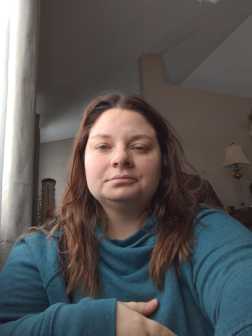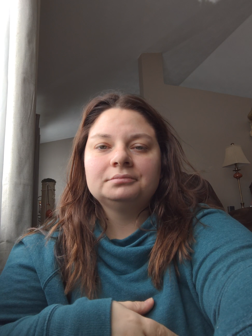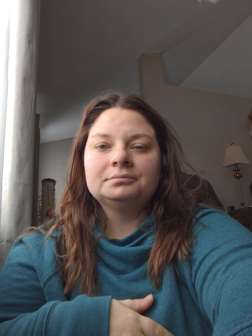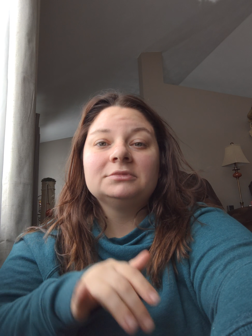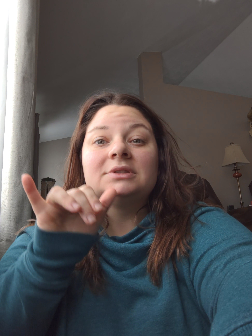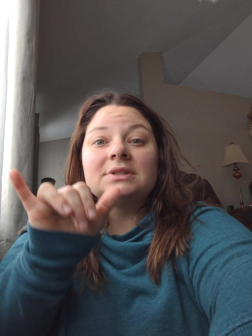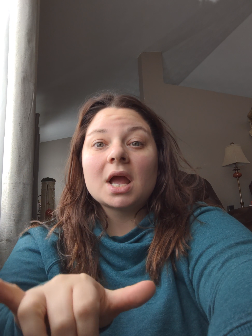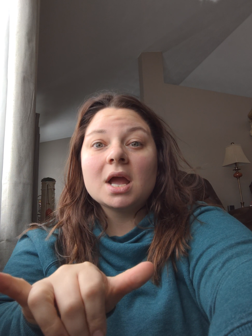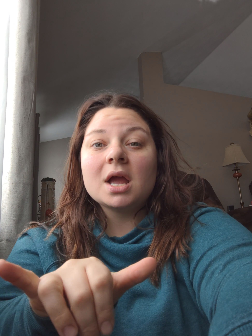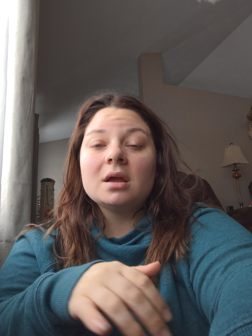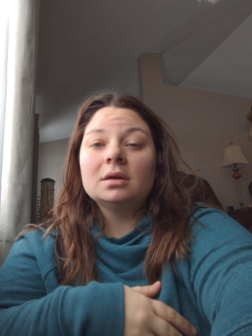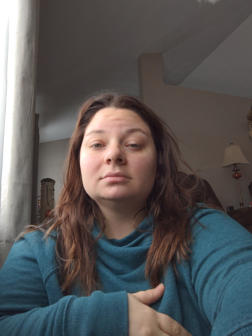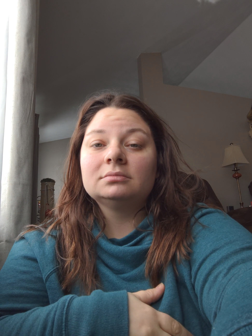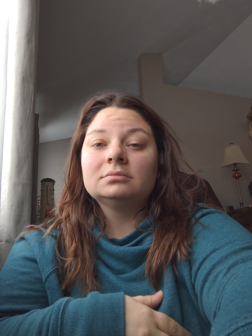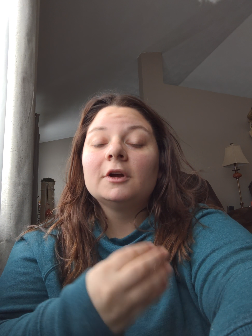stay